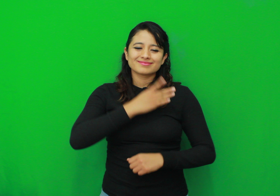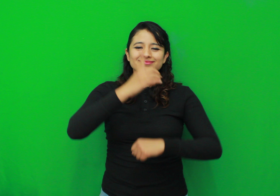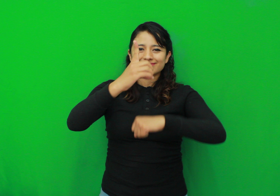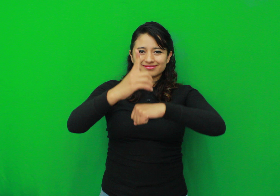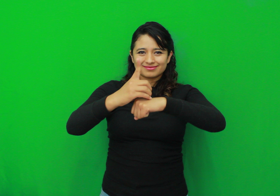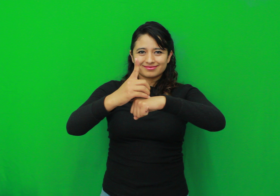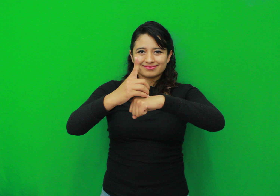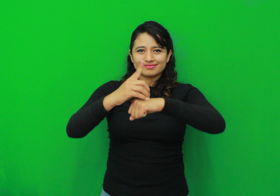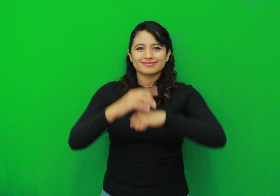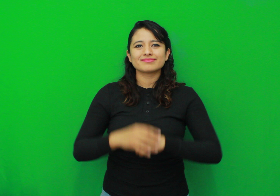día